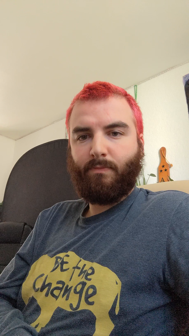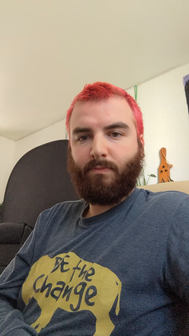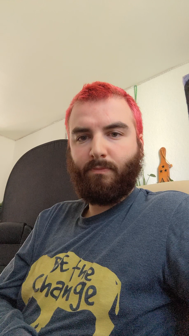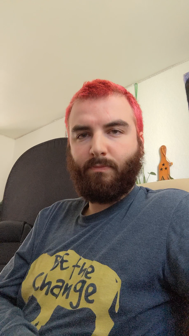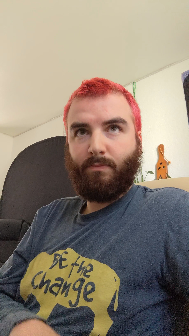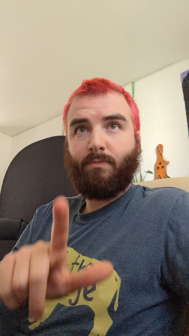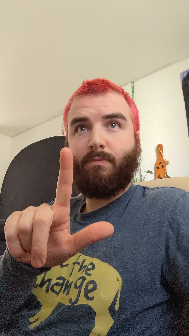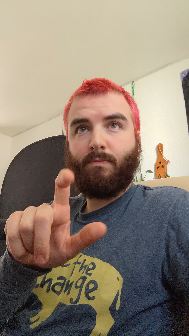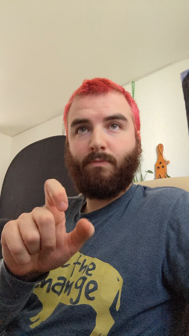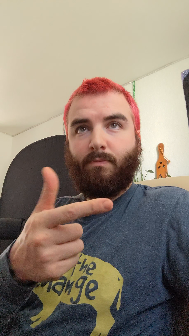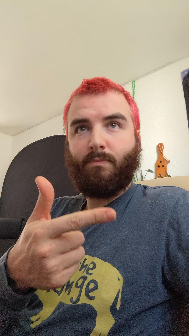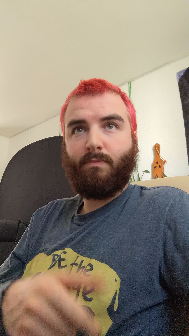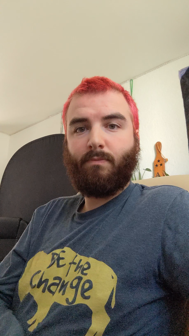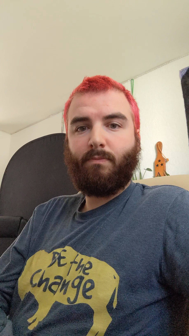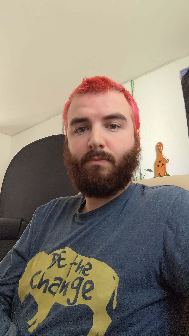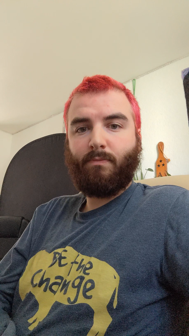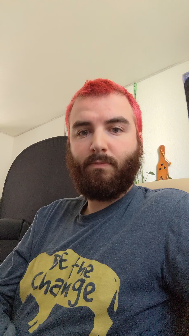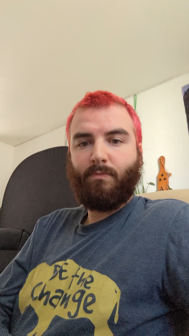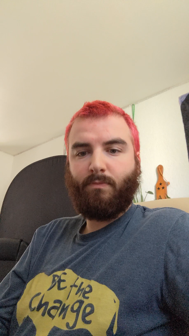leg